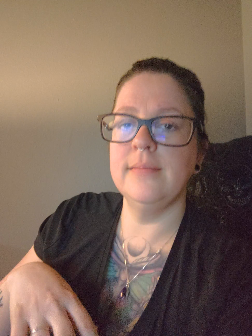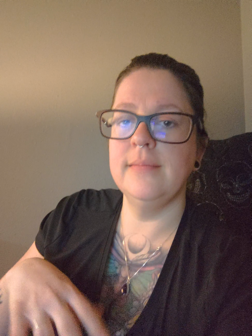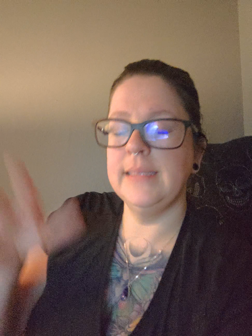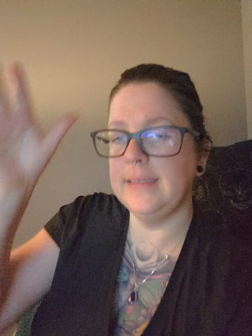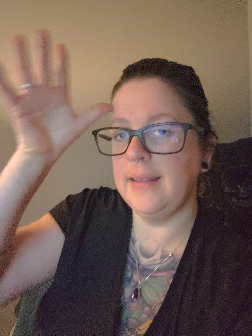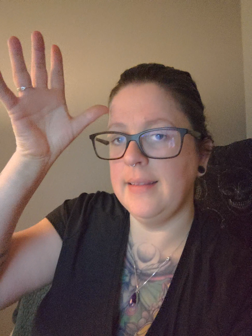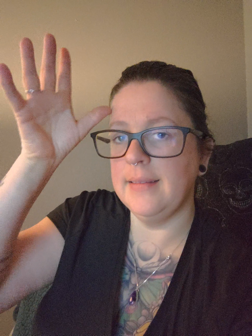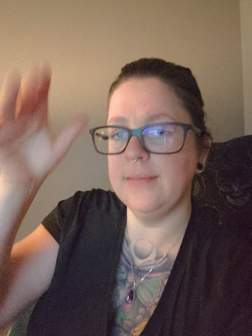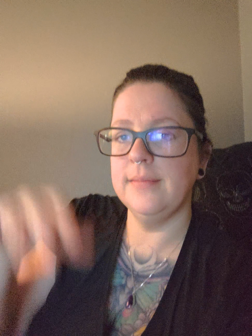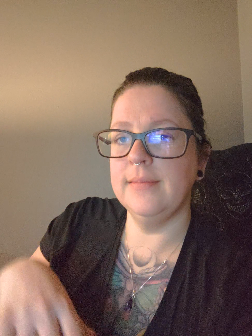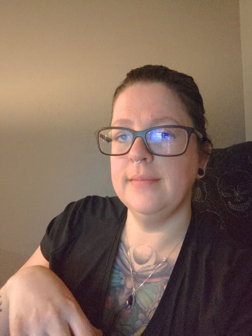dad